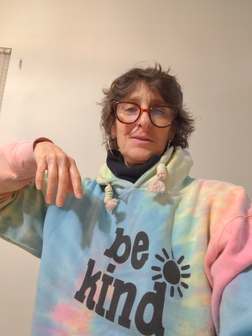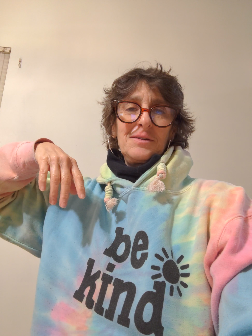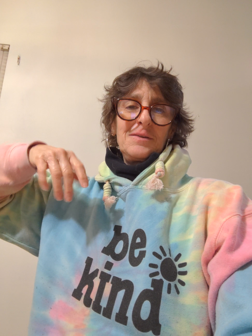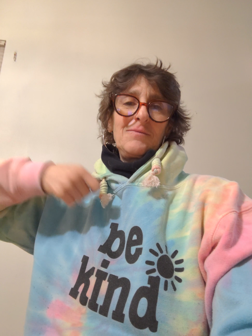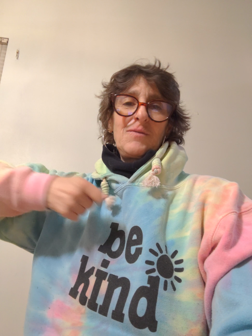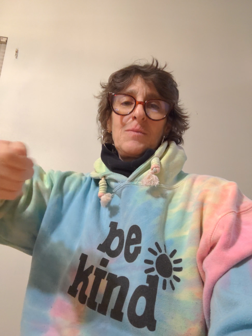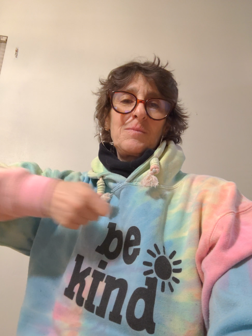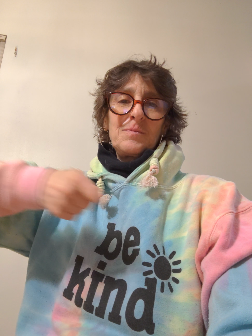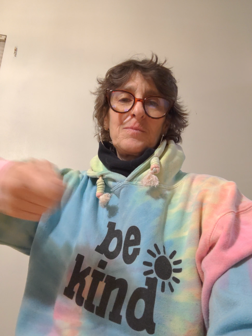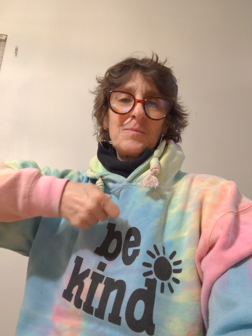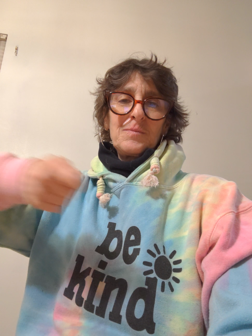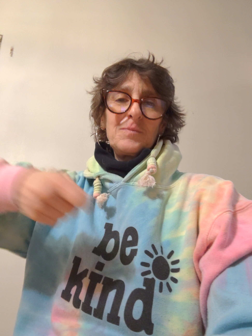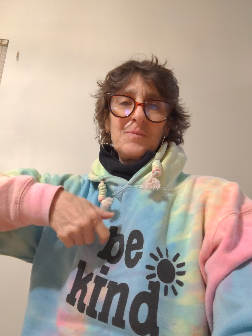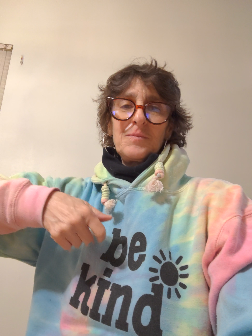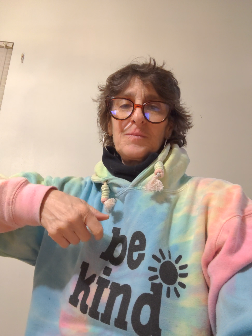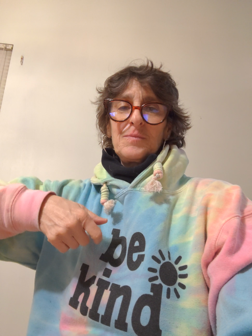vacuum